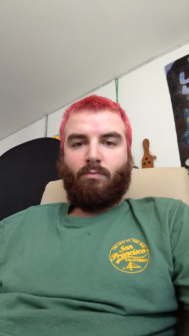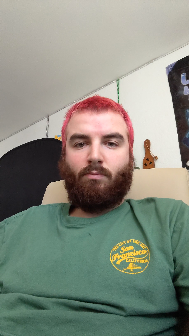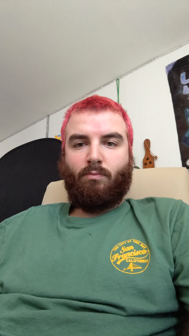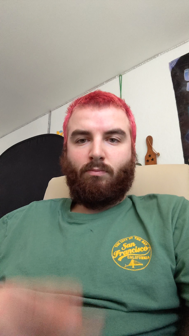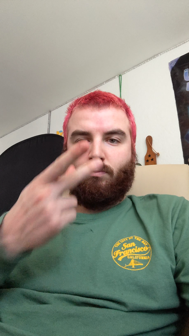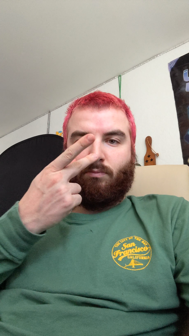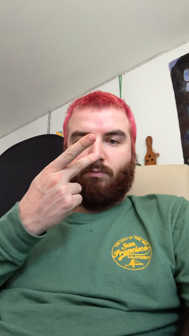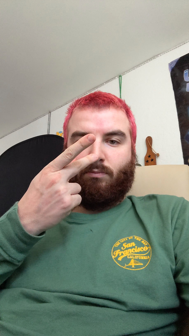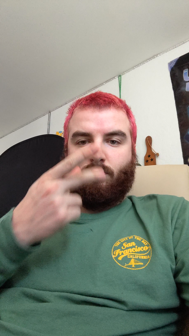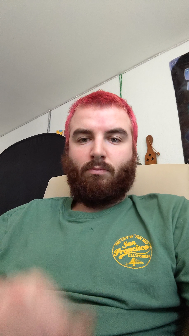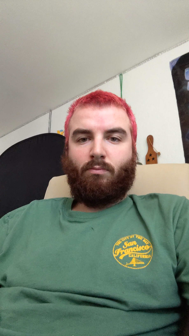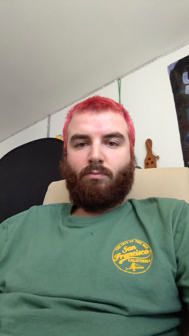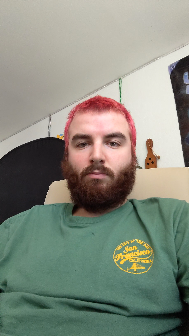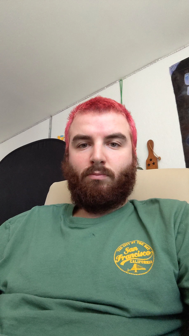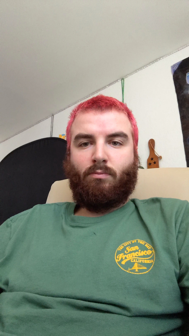penis